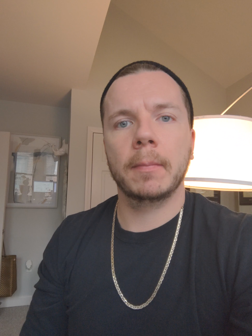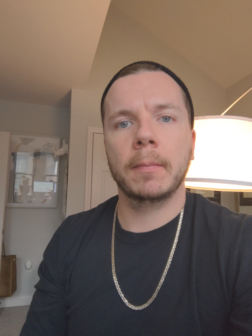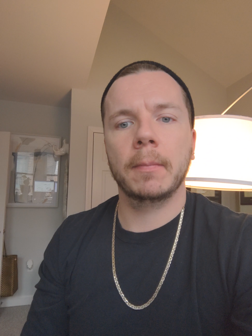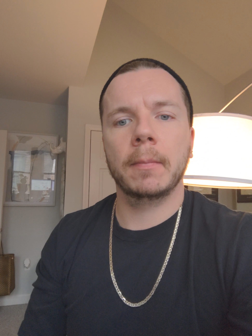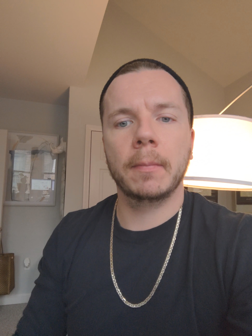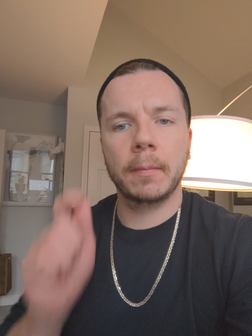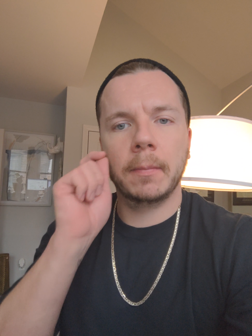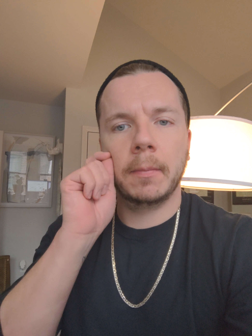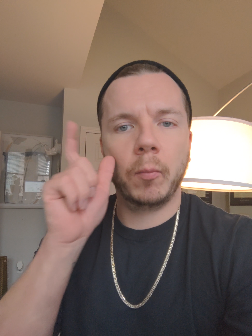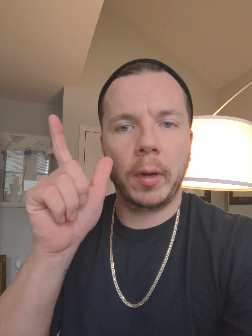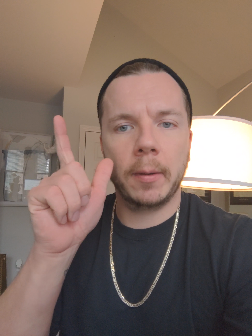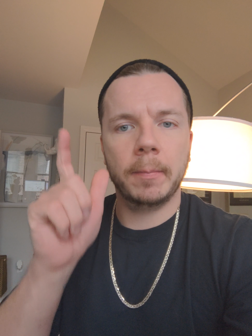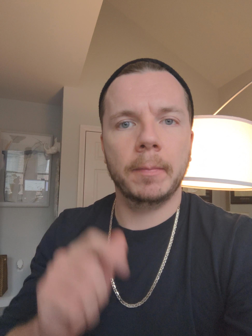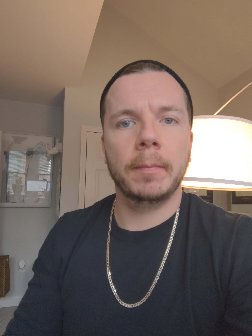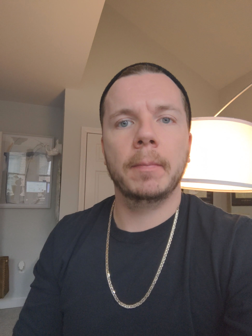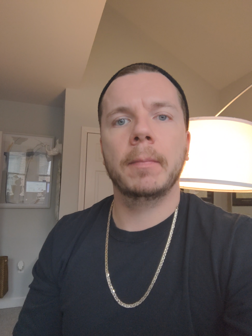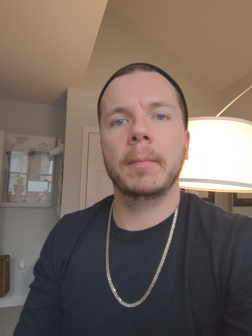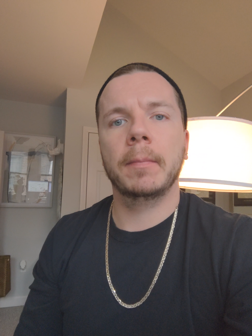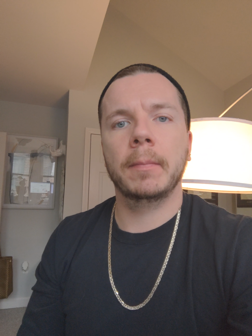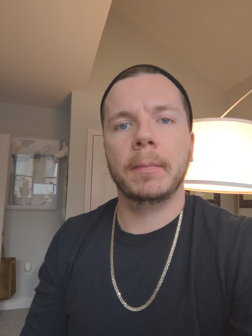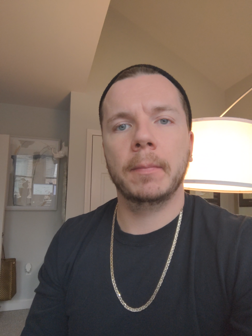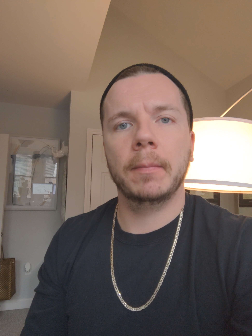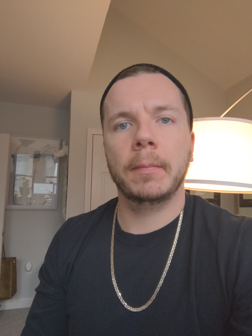wake